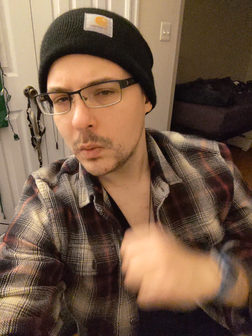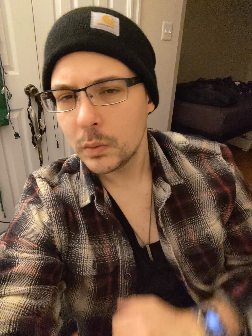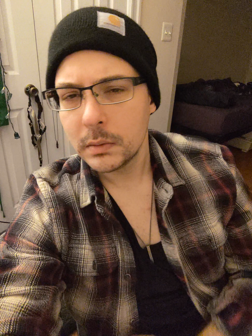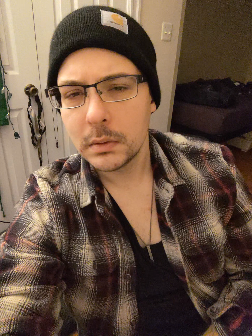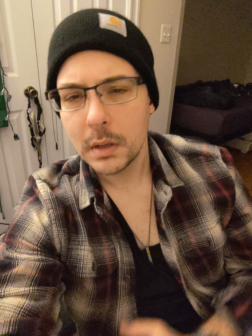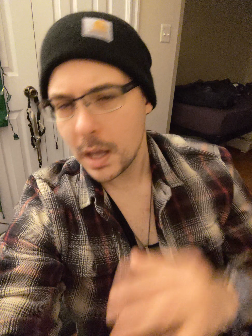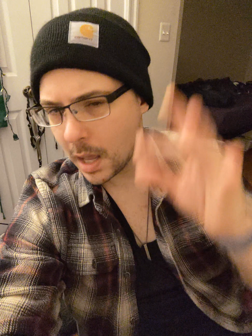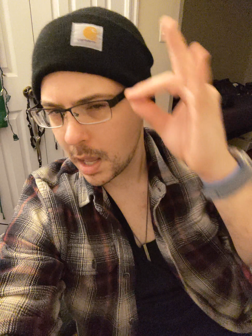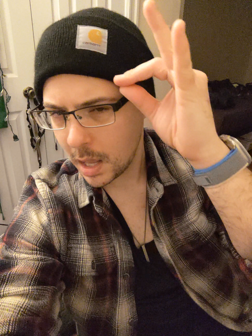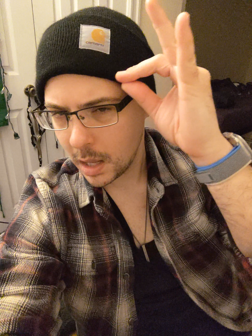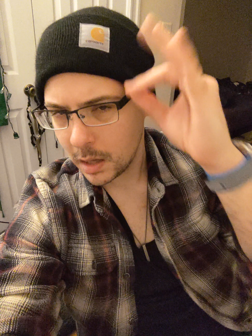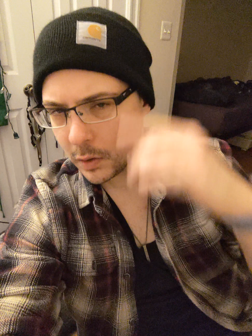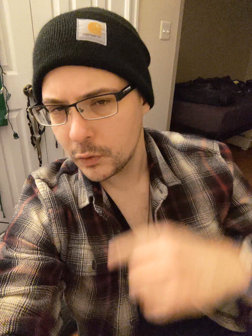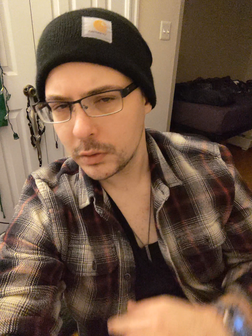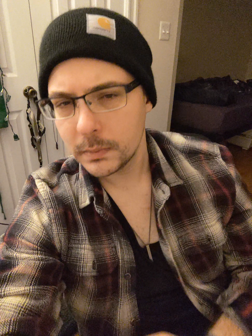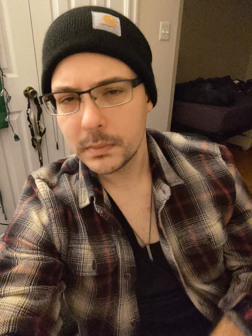hair